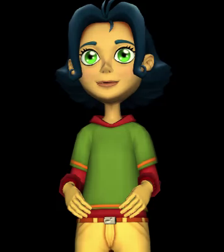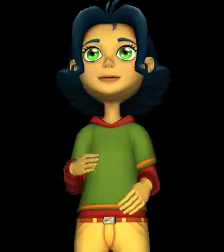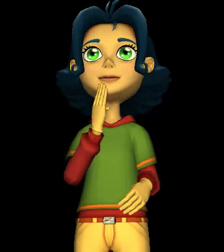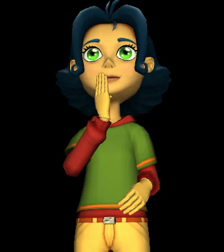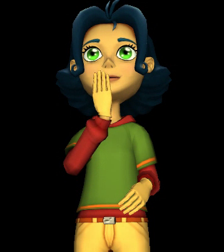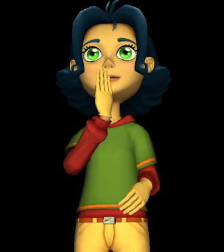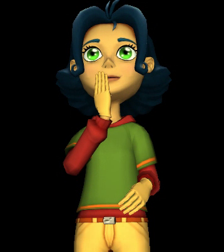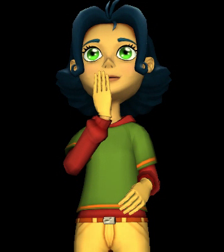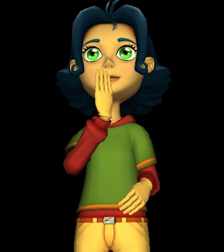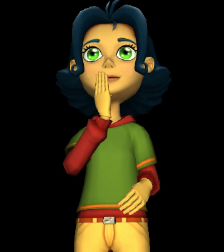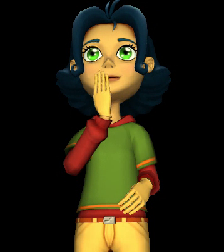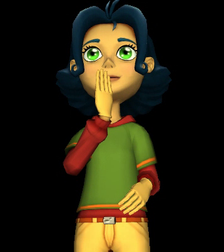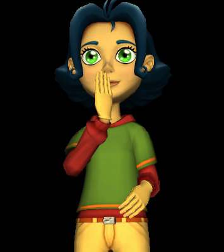مرآة